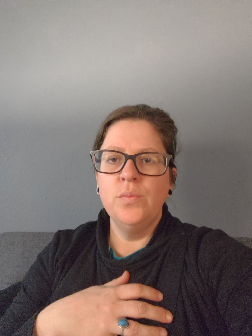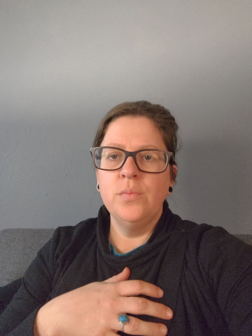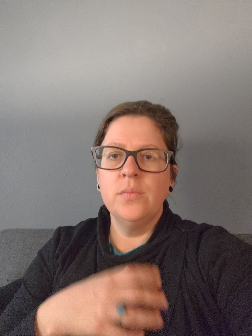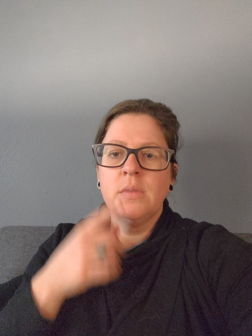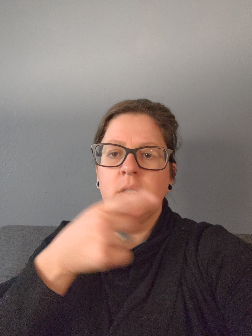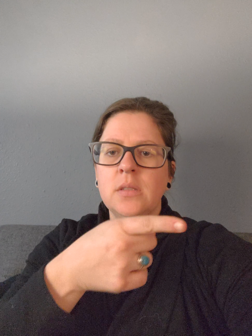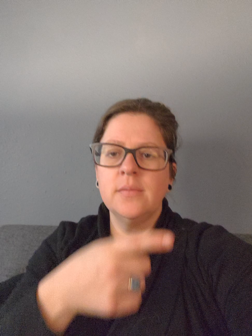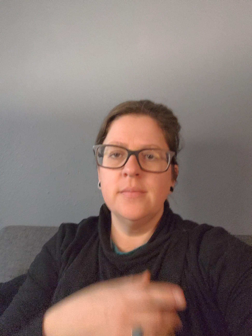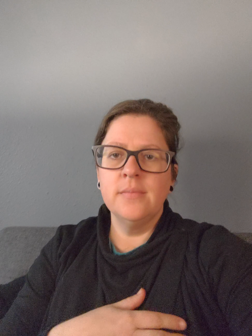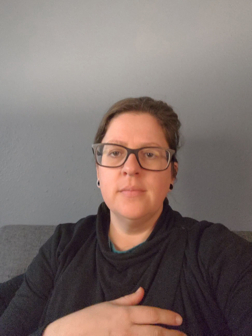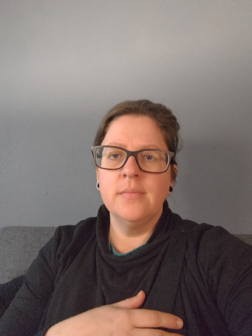he/she/it